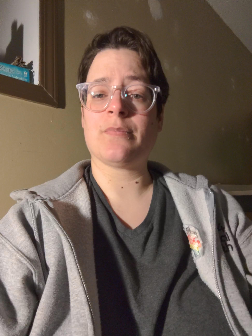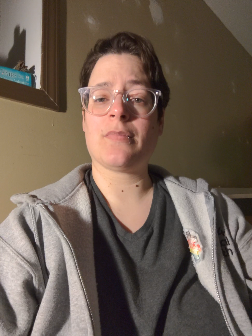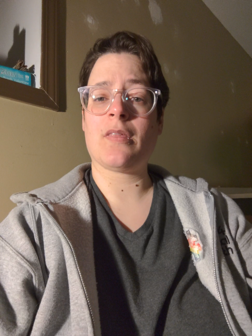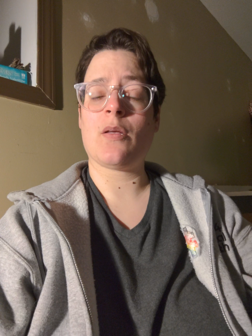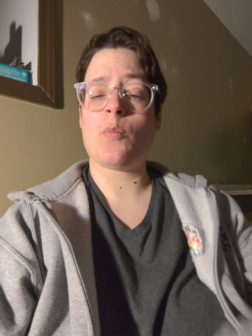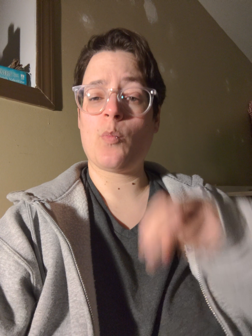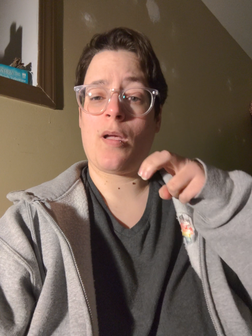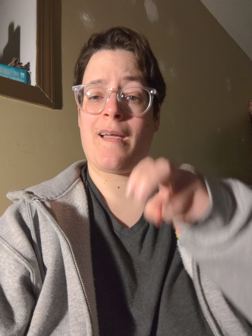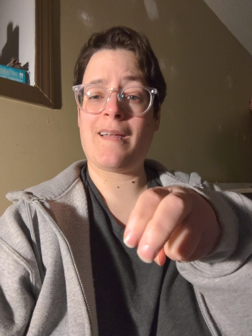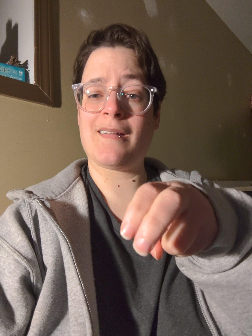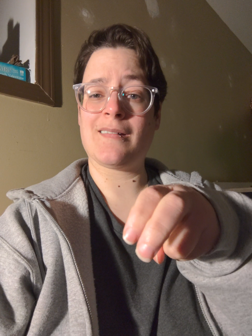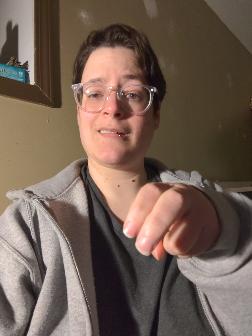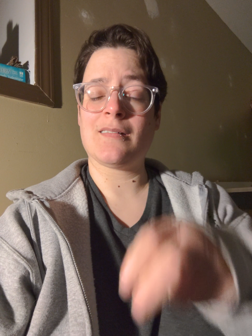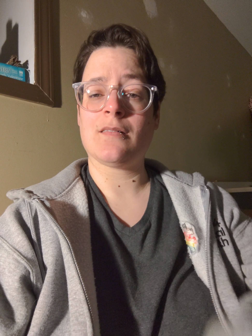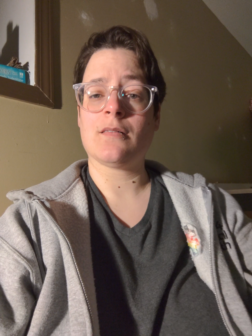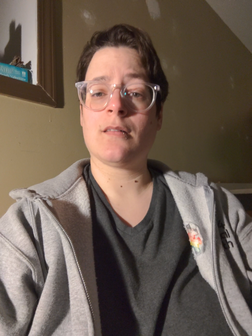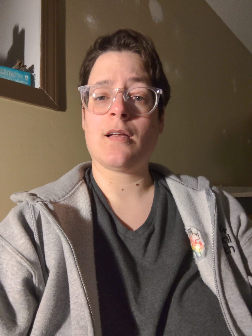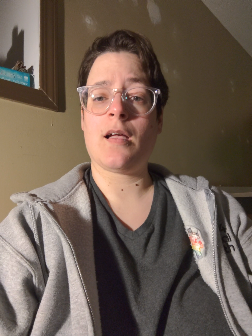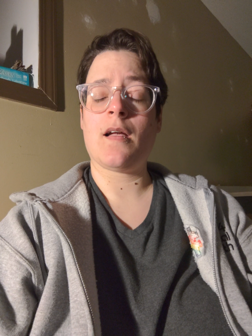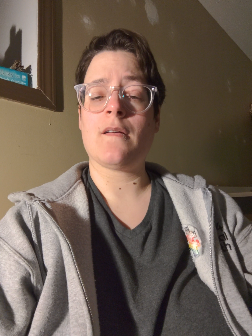ride